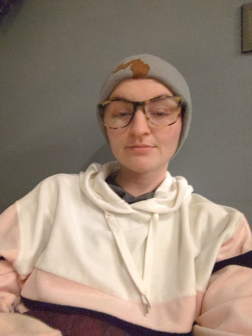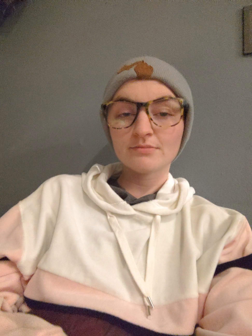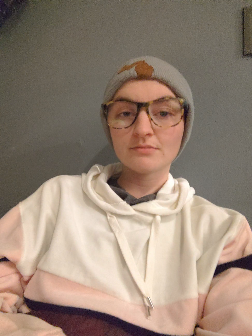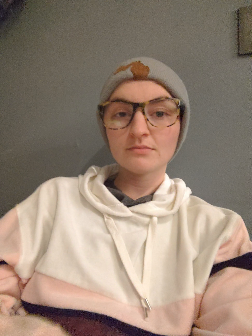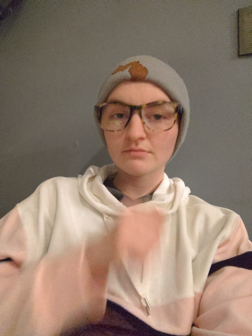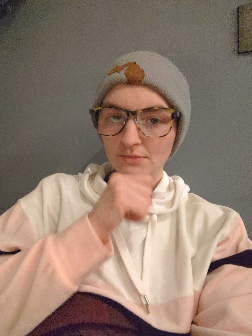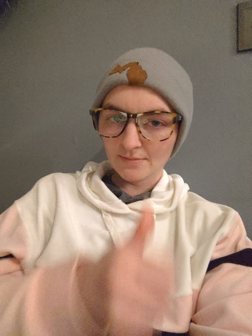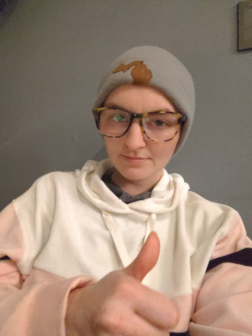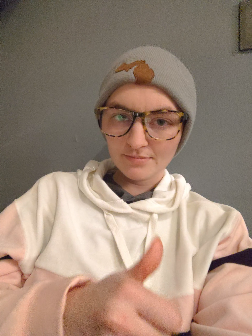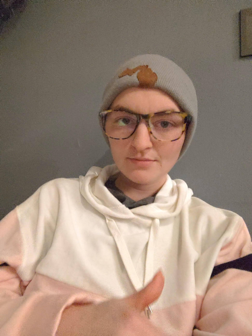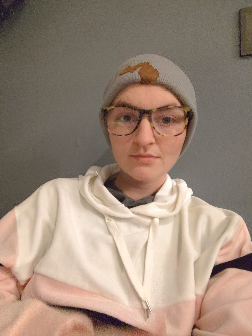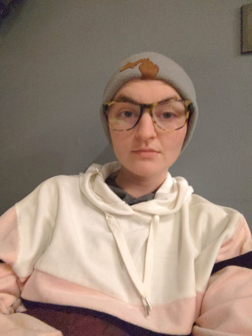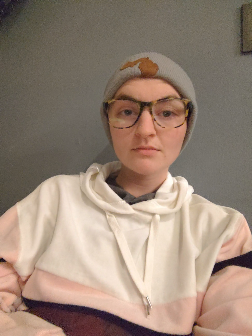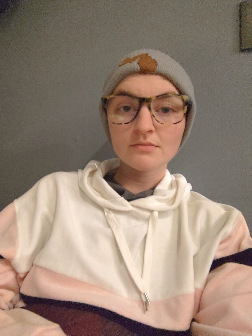not